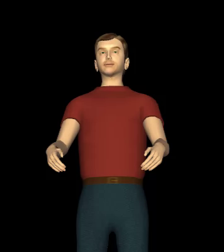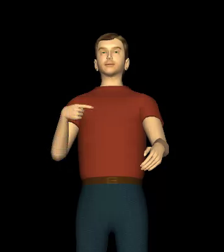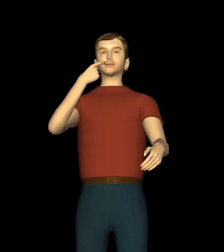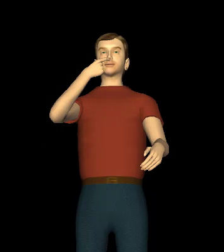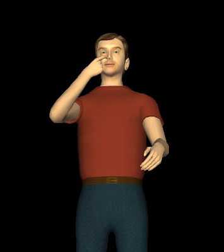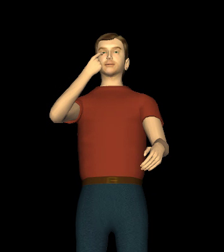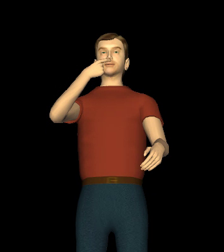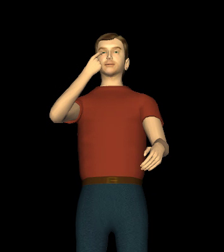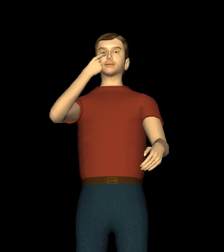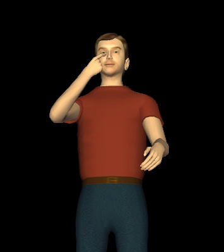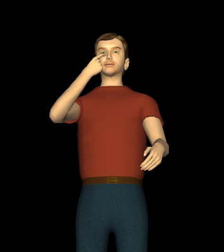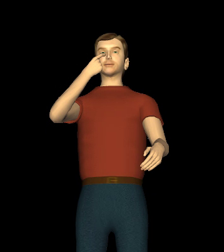يراقب